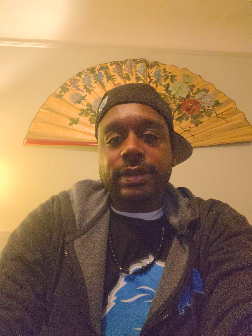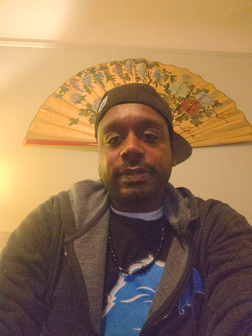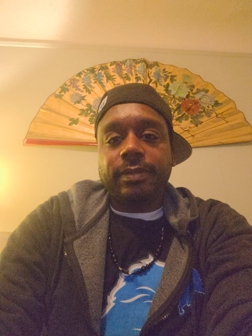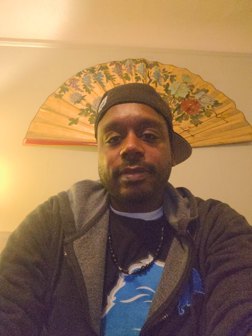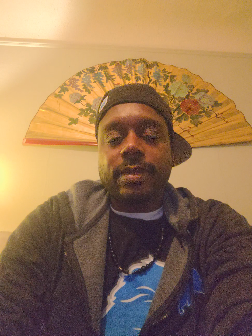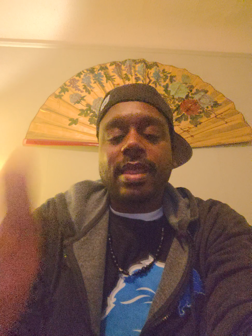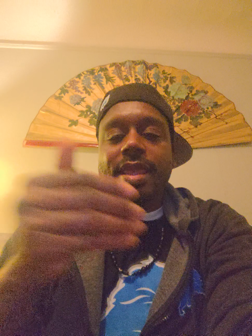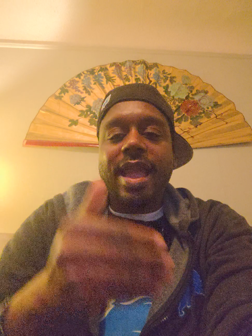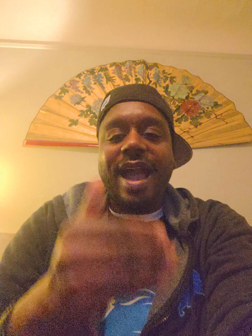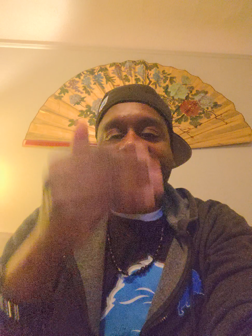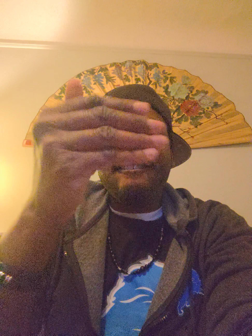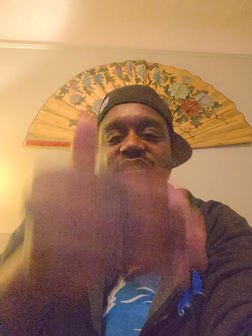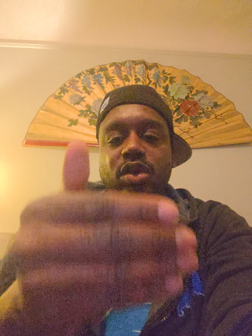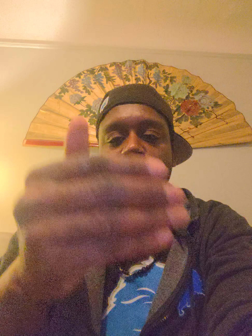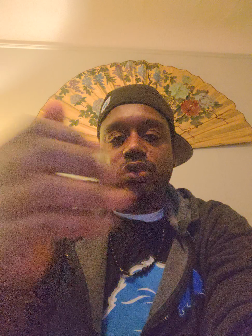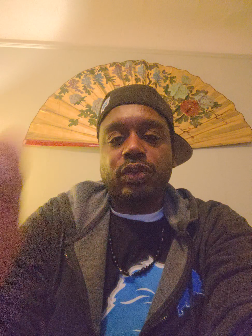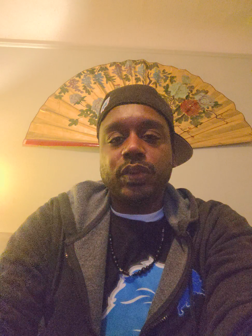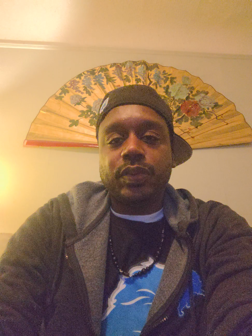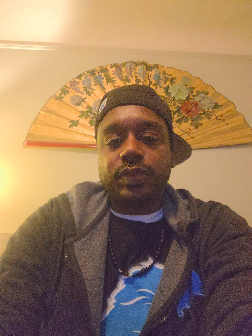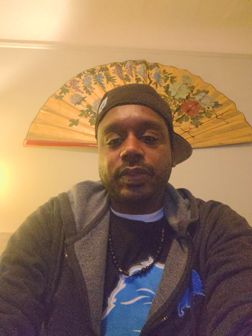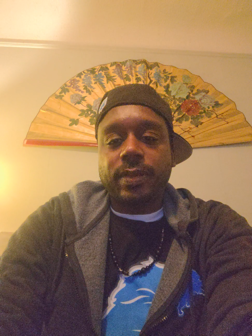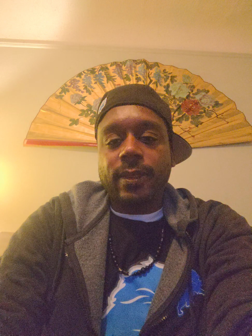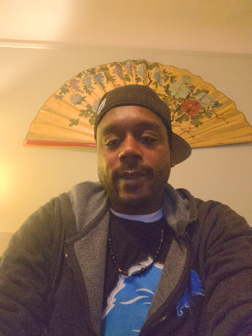after